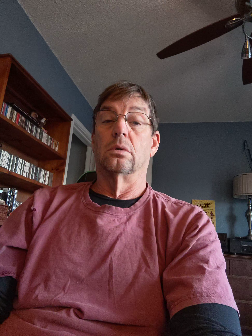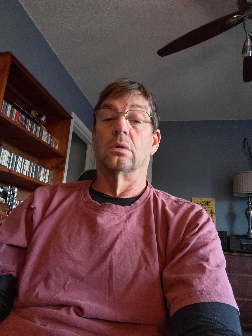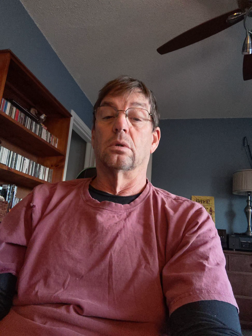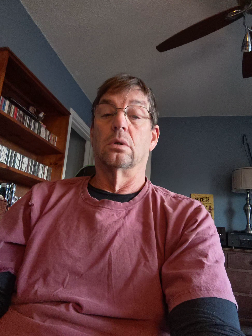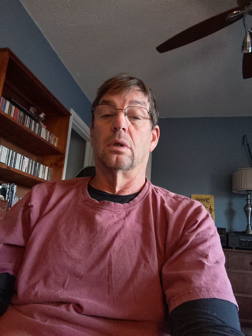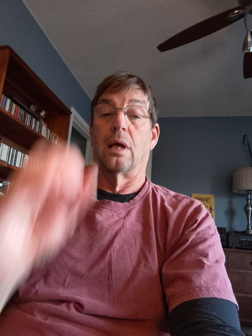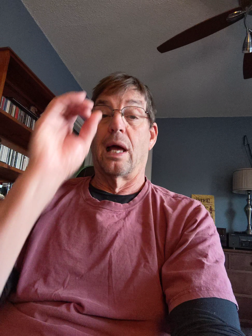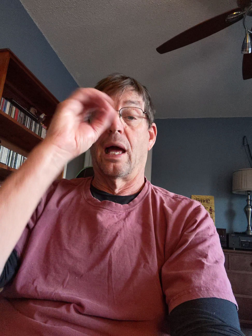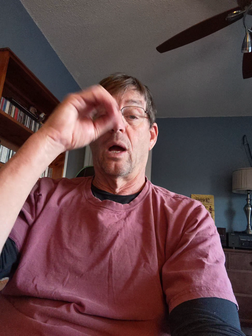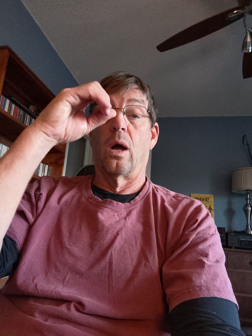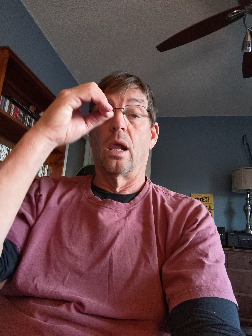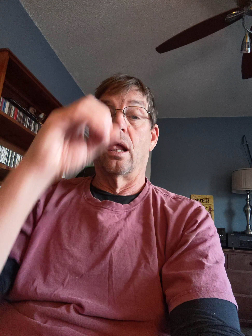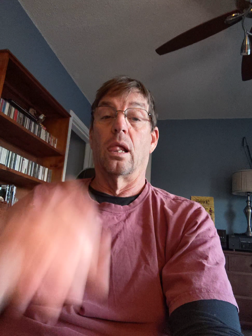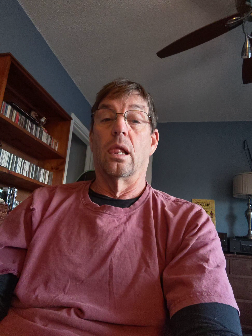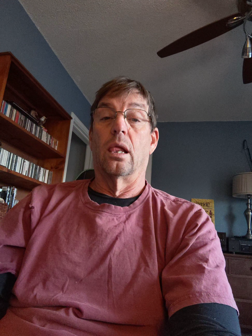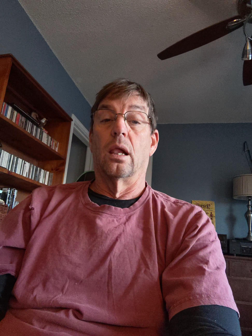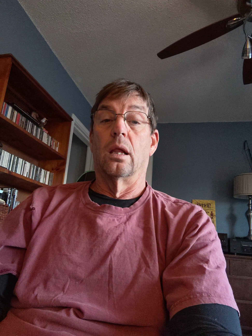owl